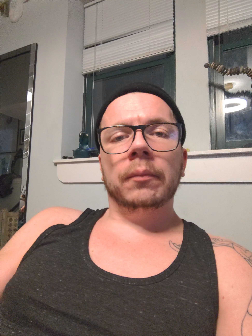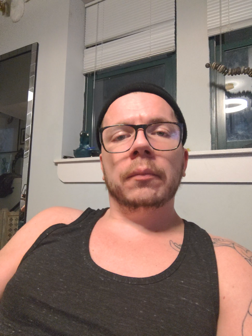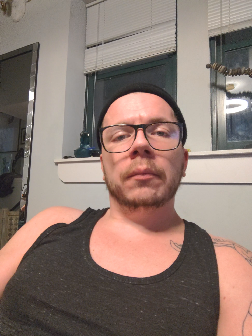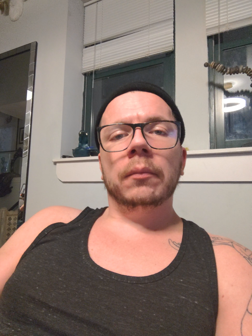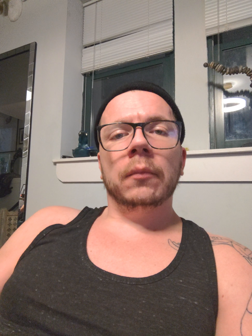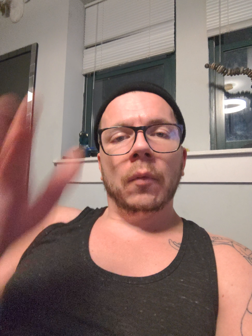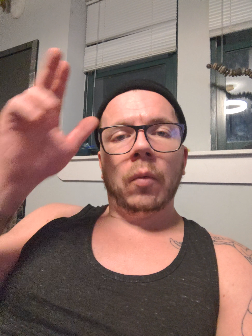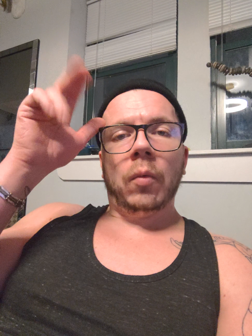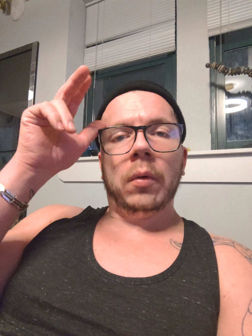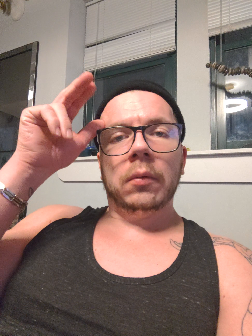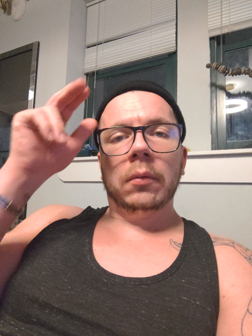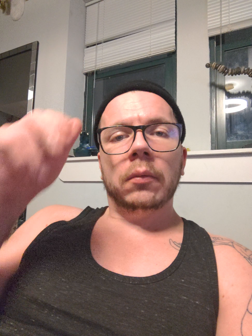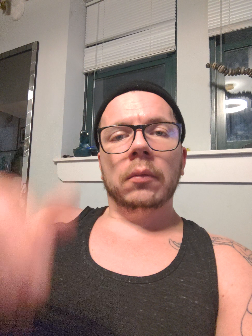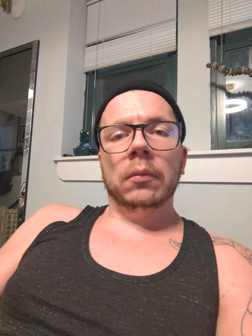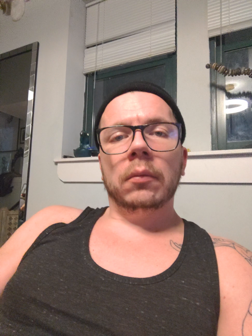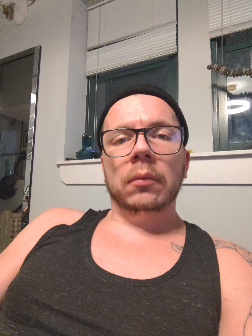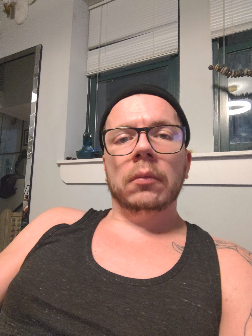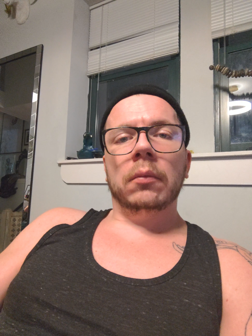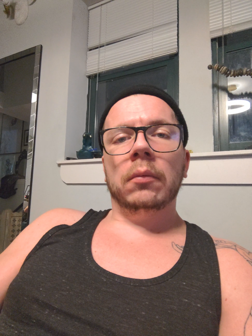horse